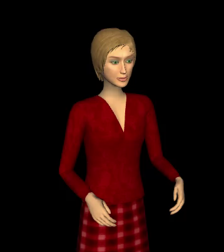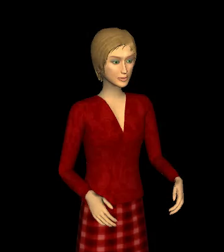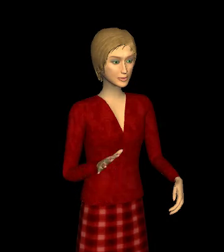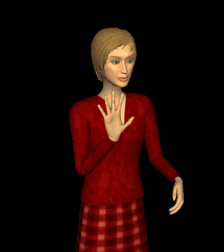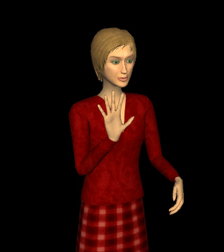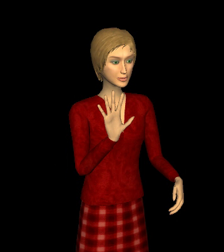5